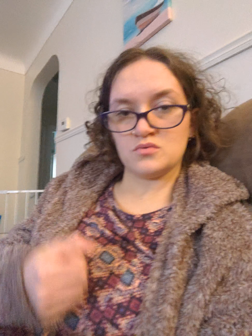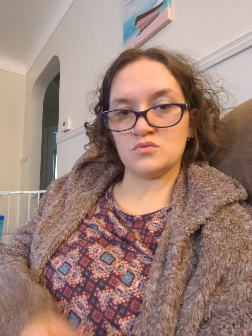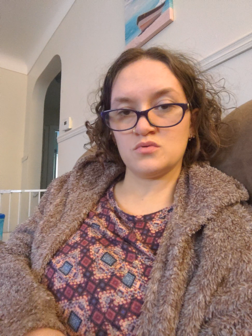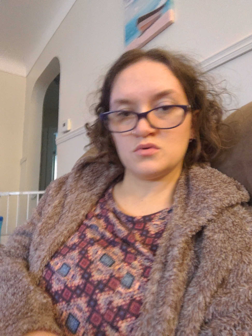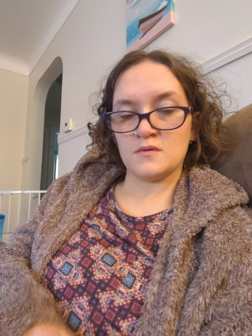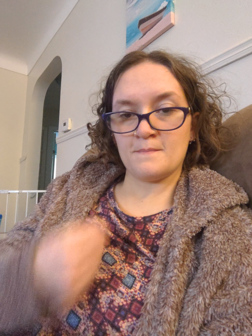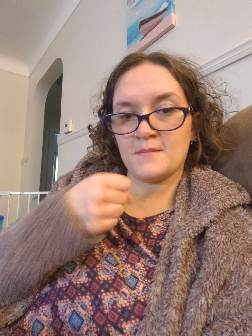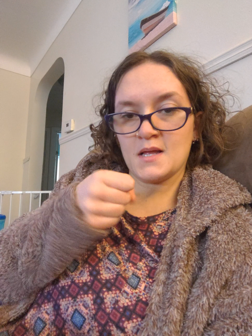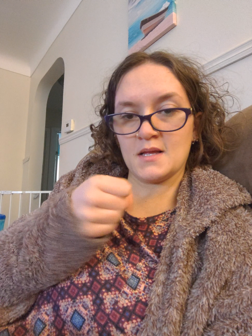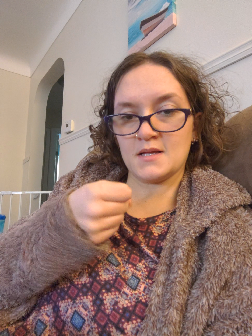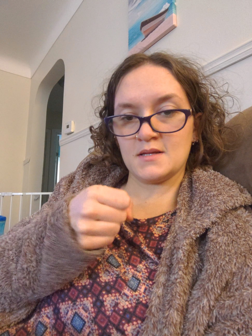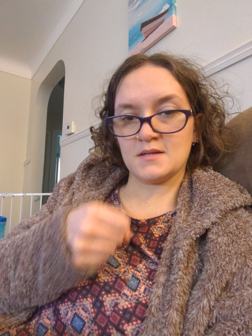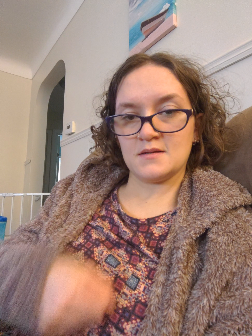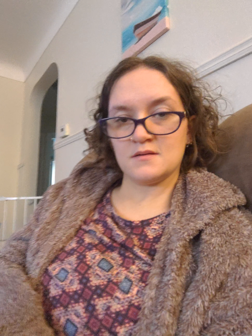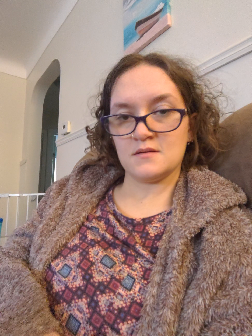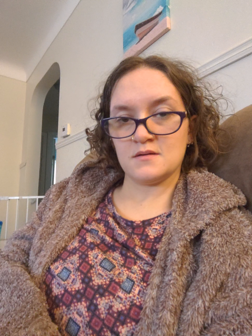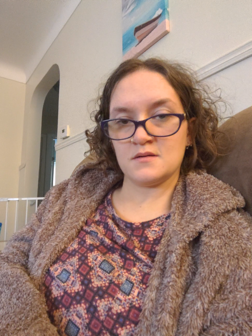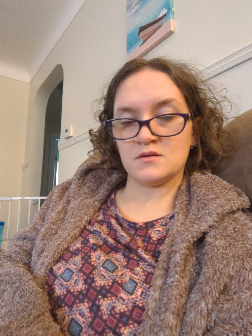make